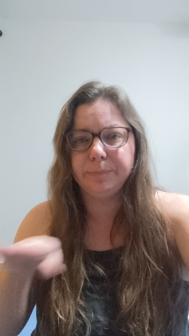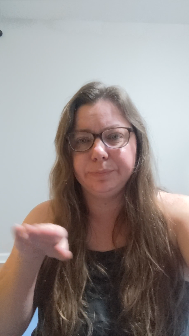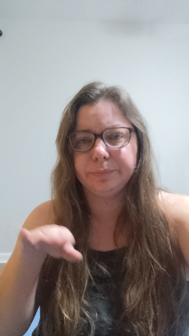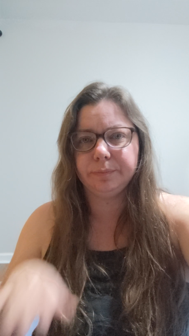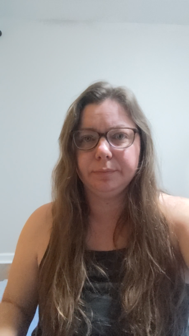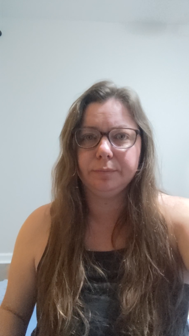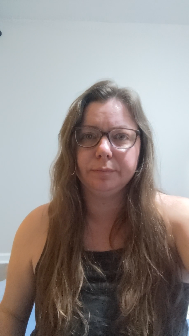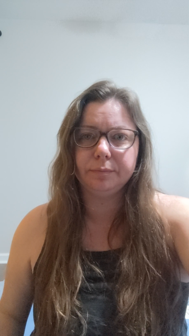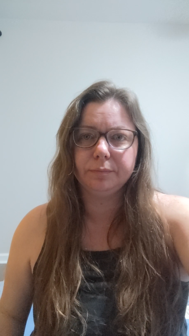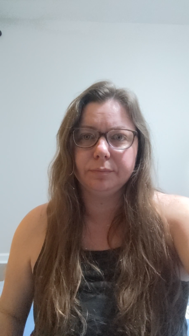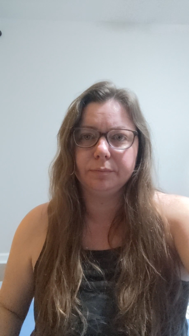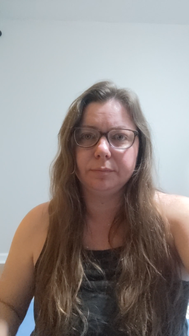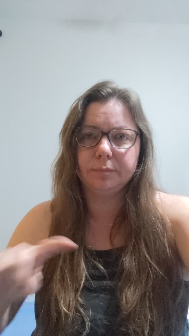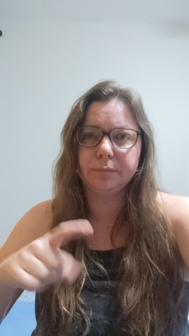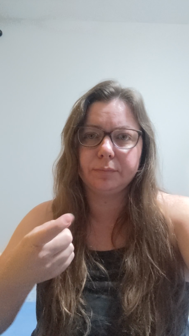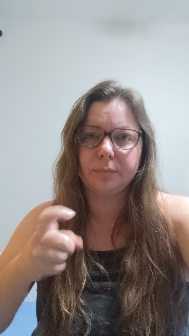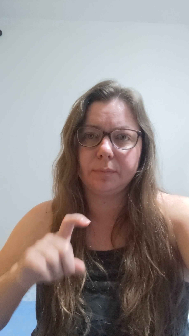friend